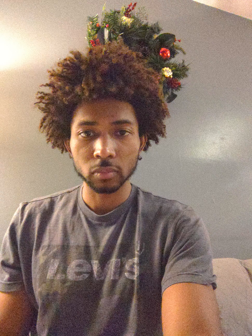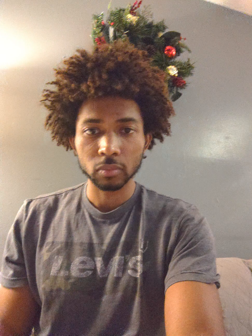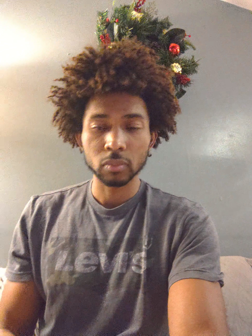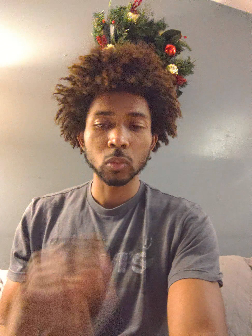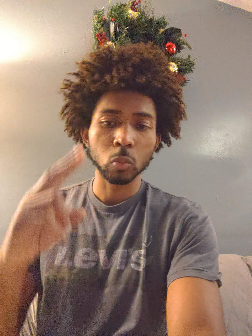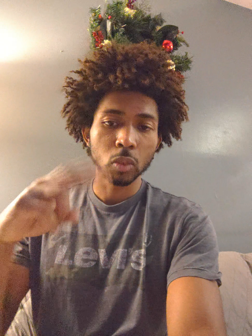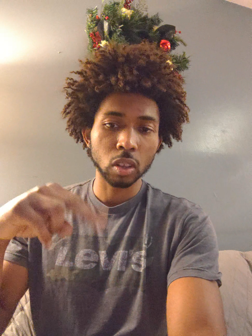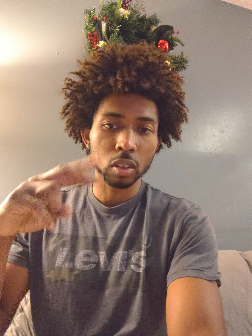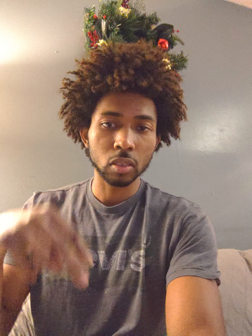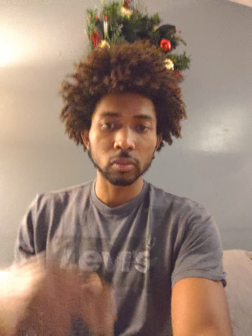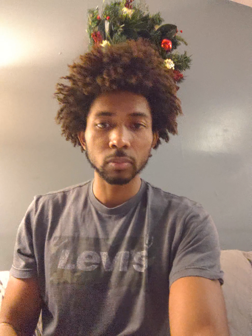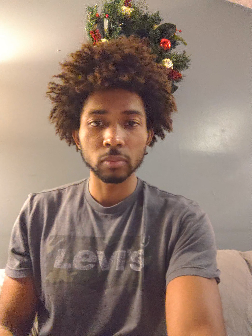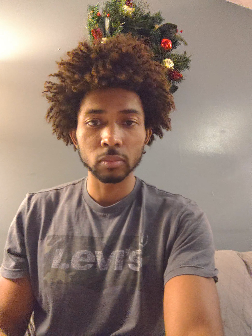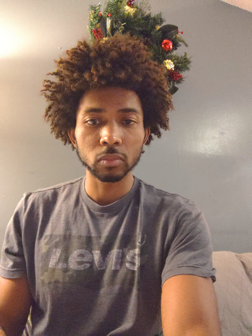read